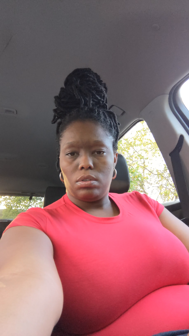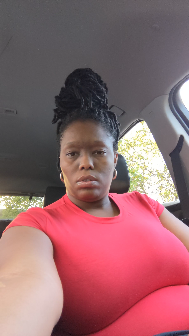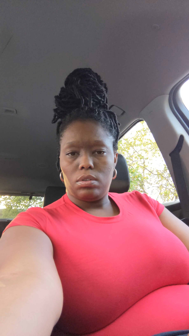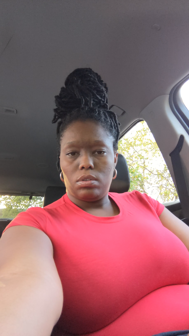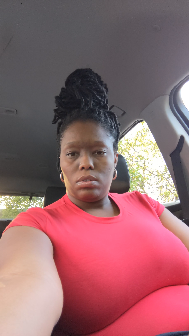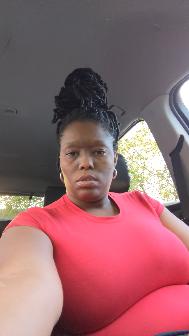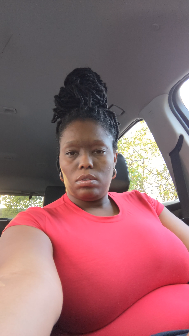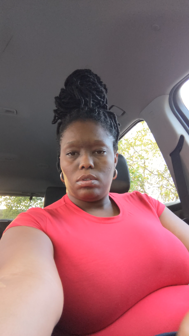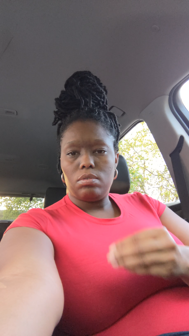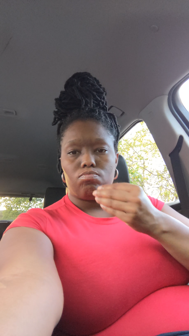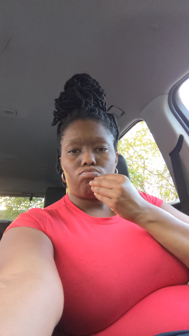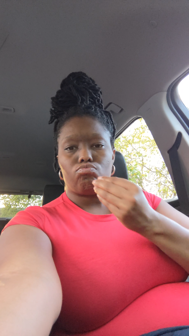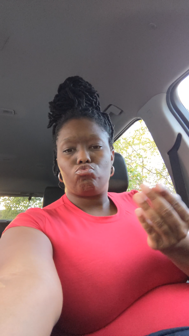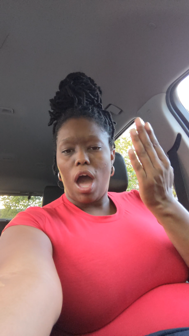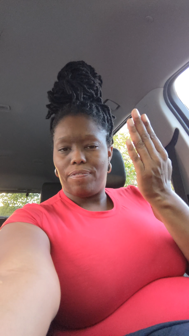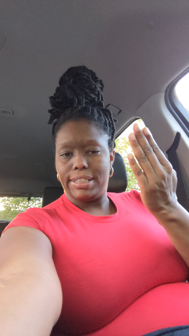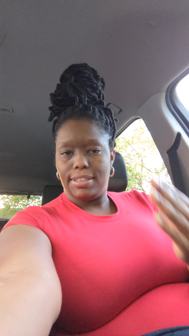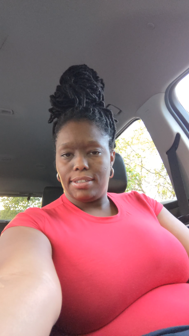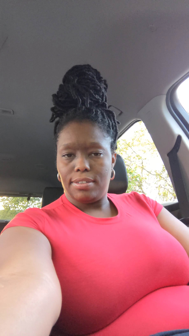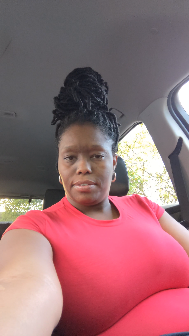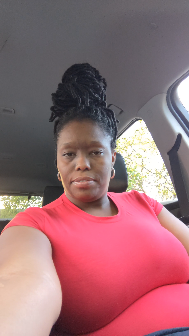breakfast